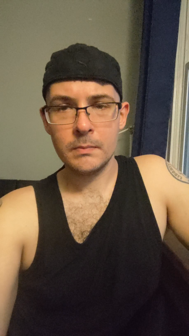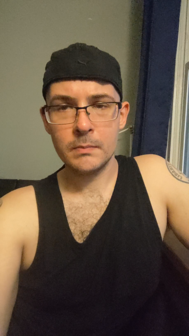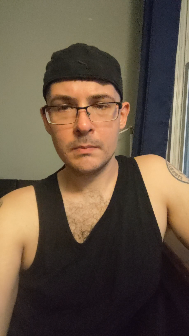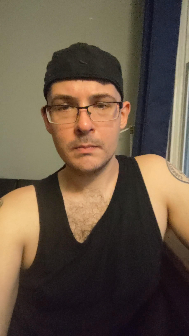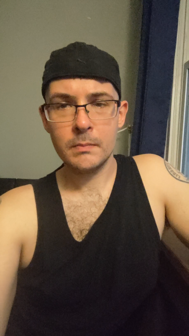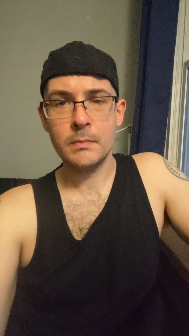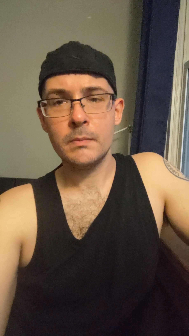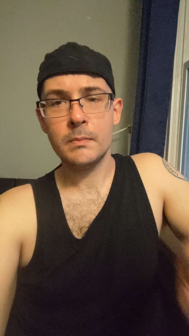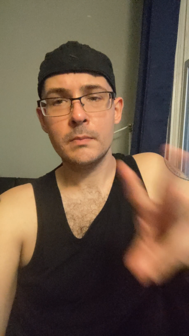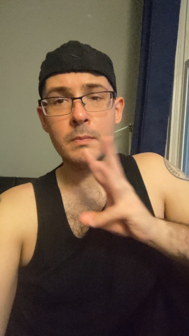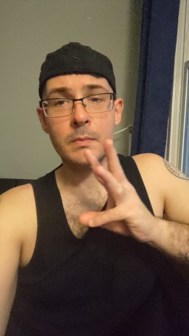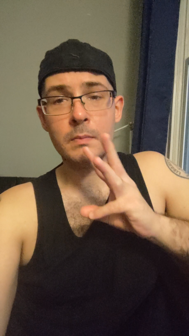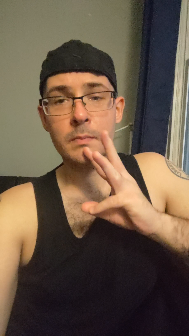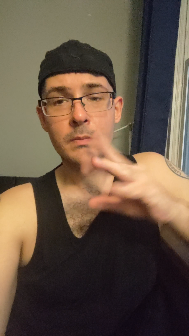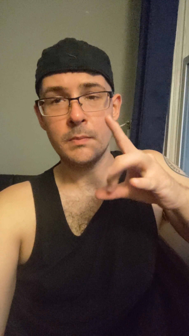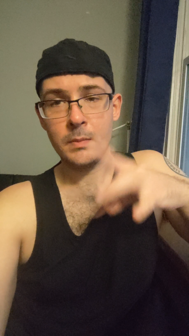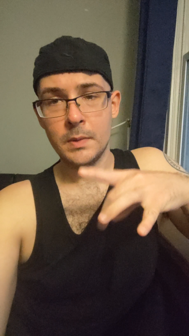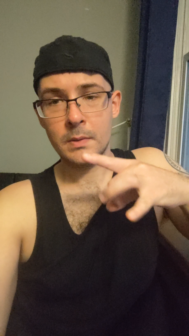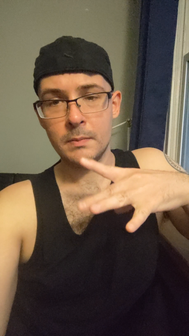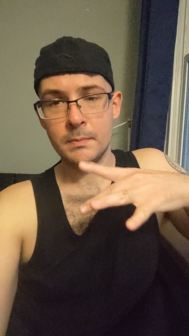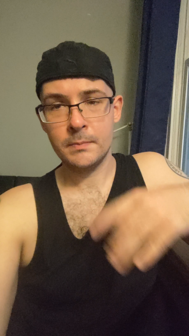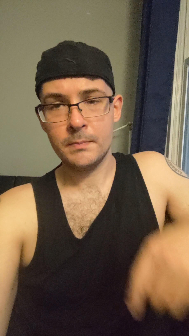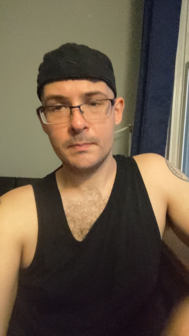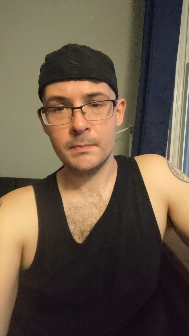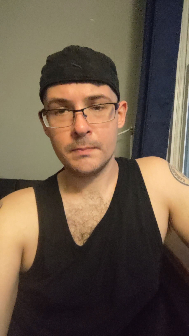melon